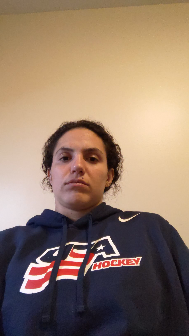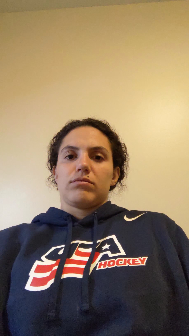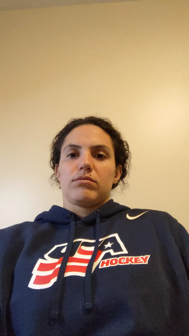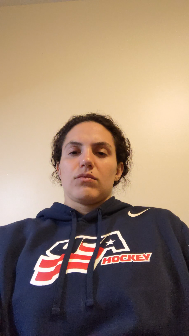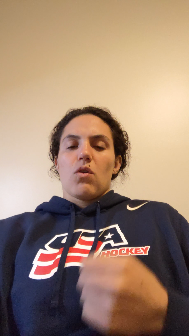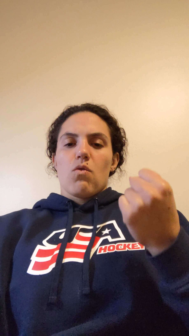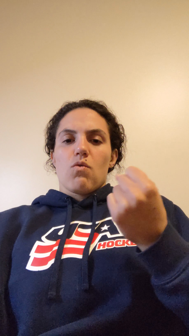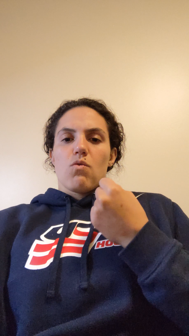hold